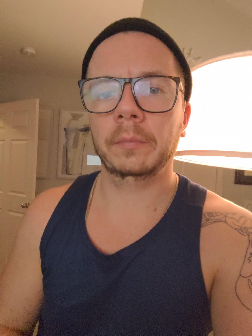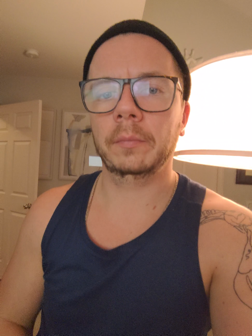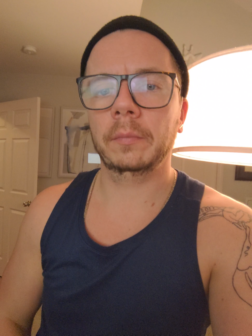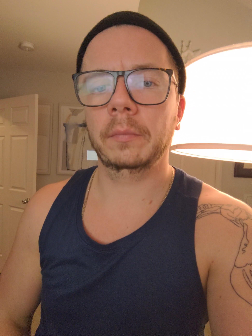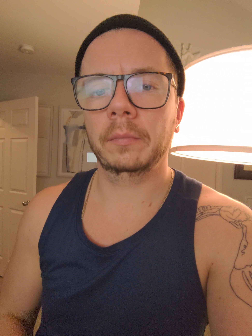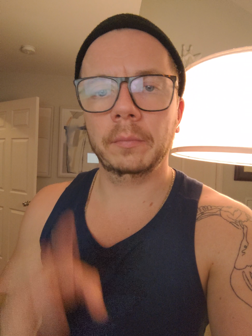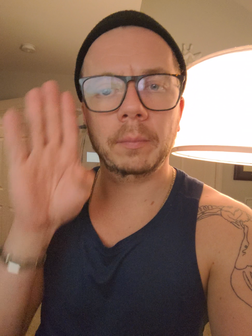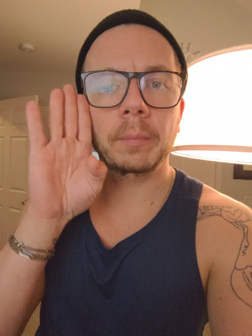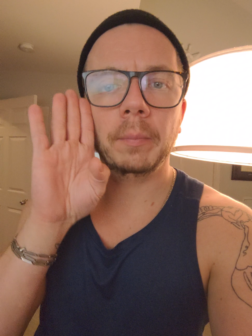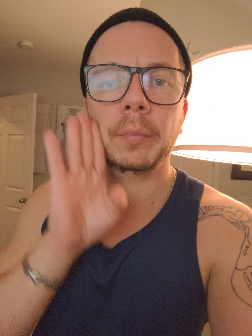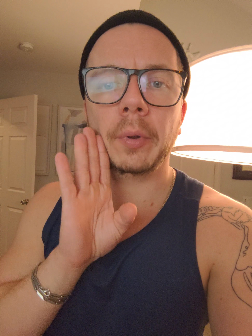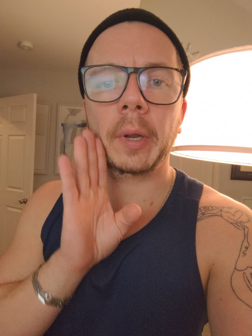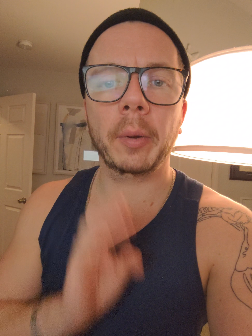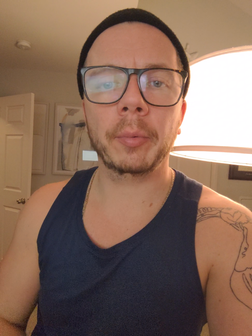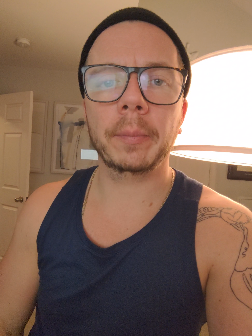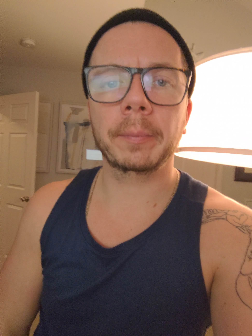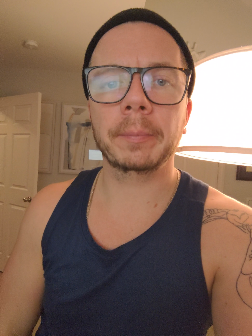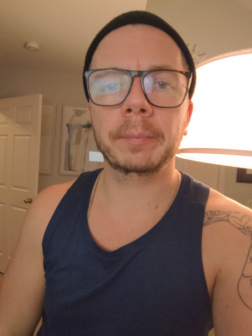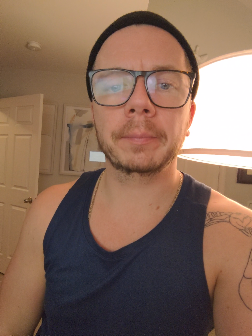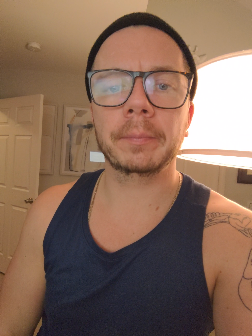brown